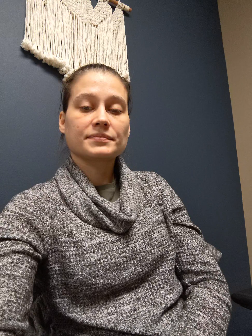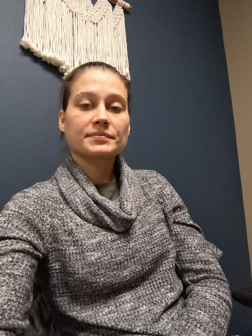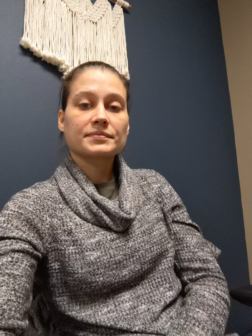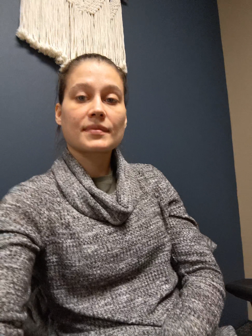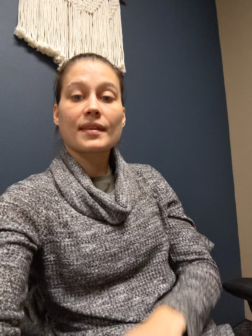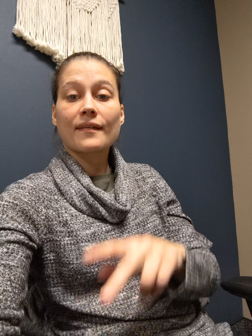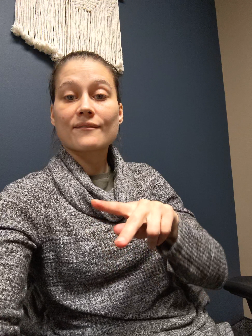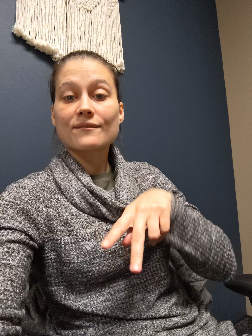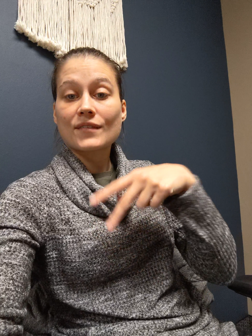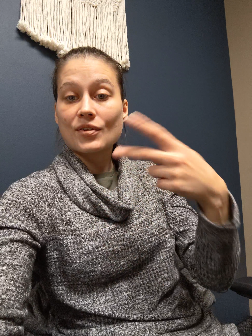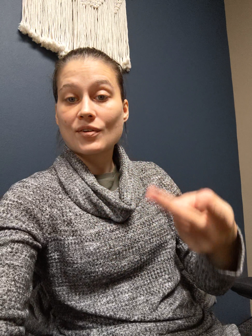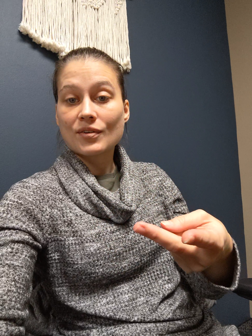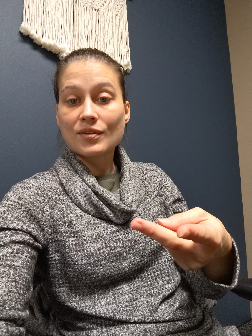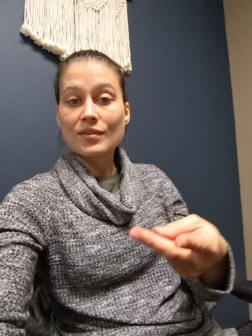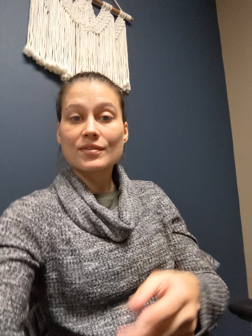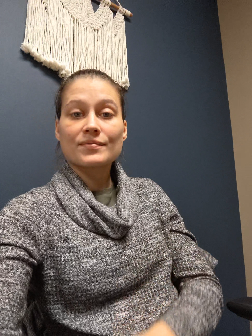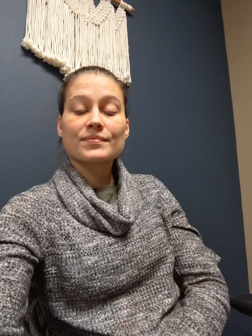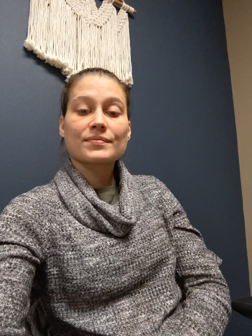fall